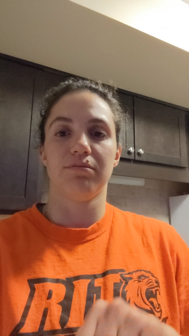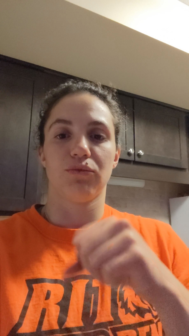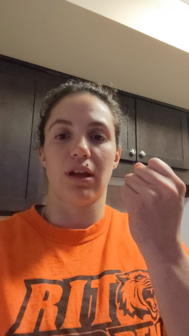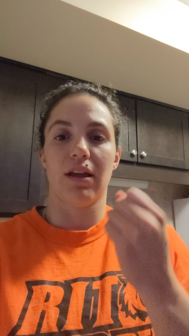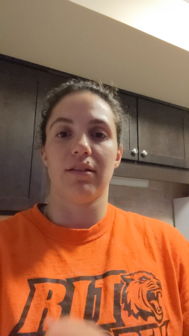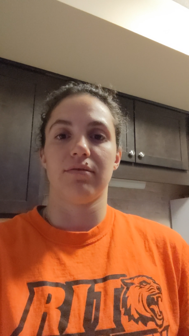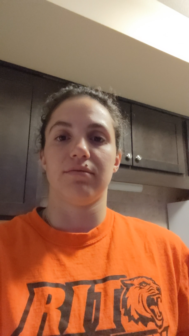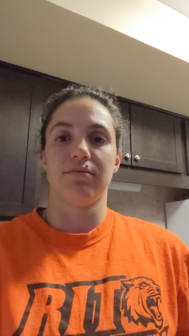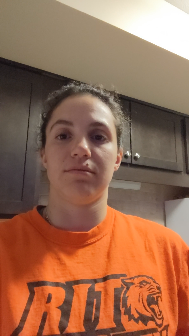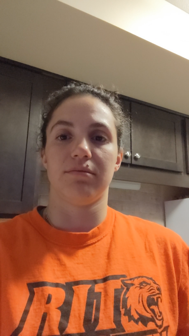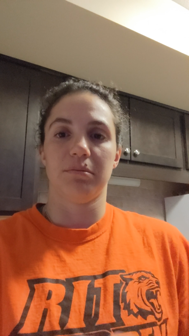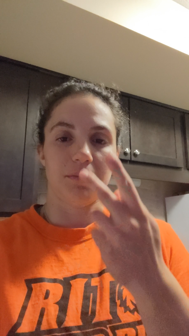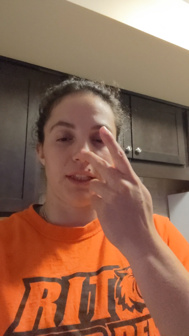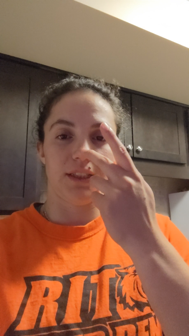penis